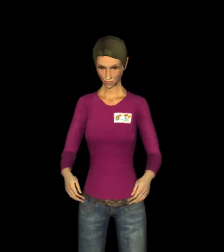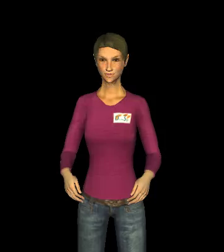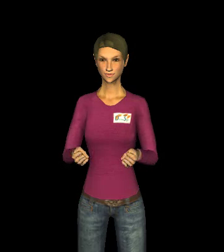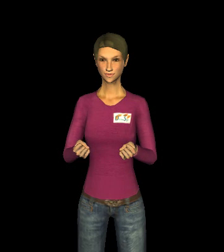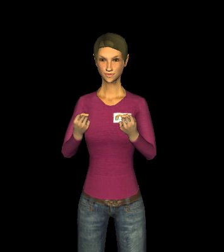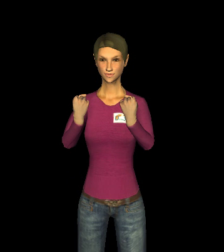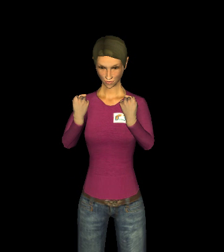قوي